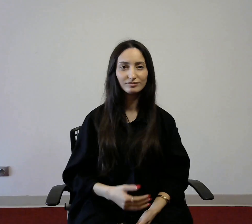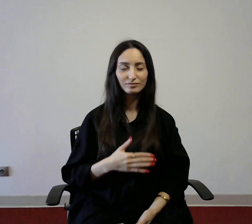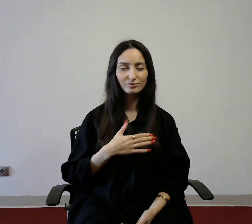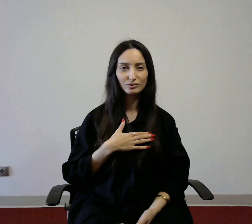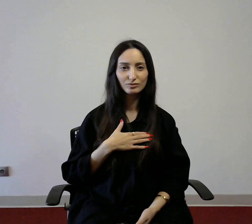mən